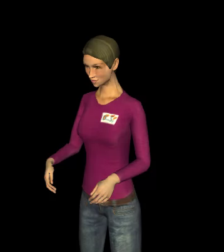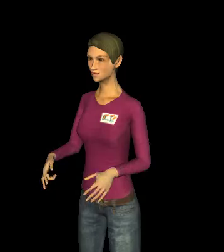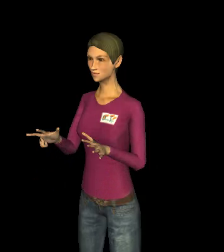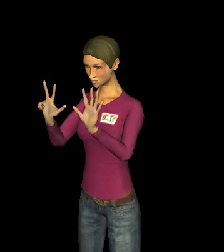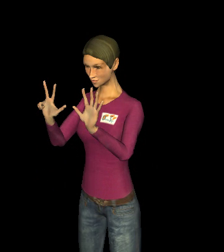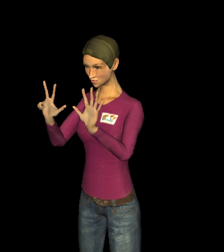8